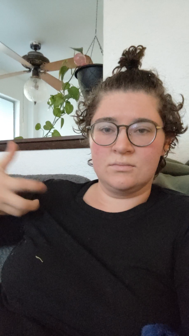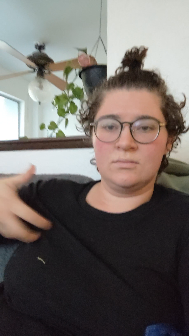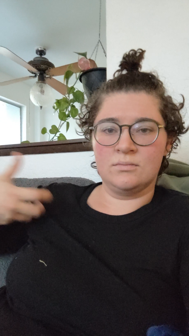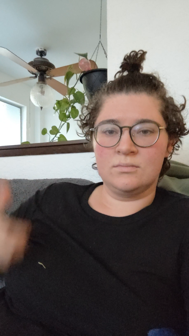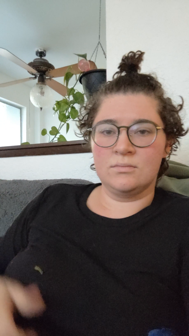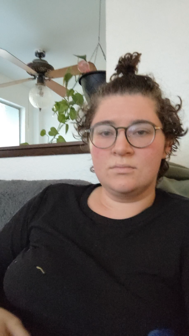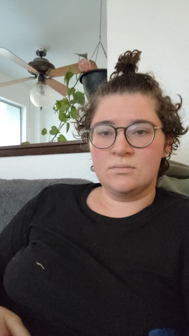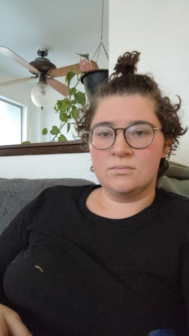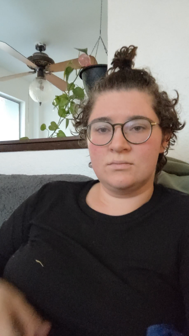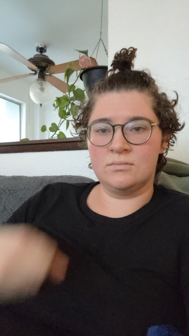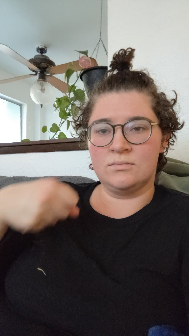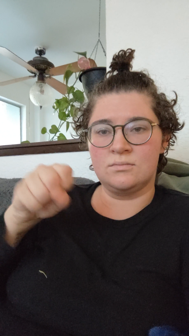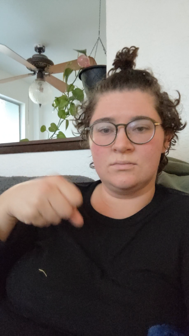motorcycle